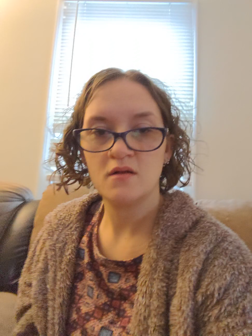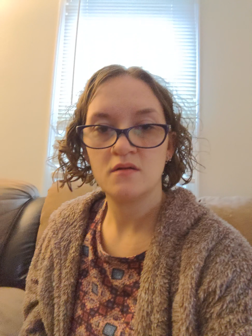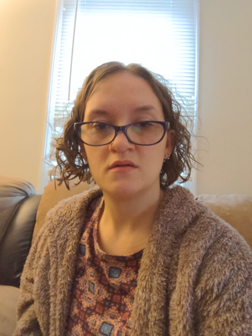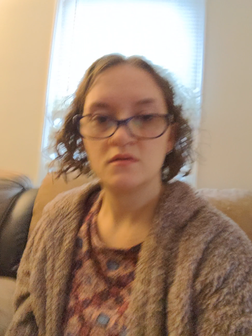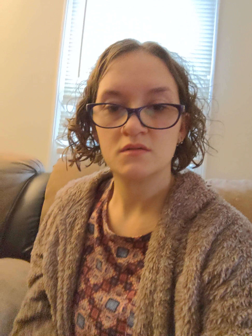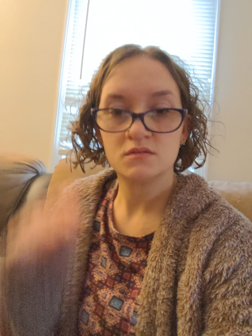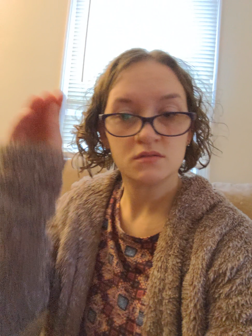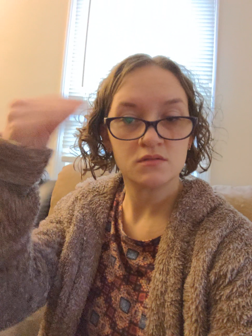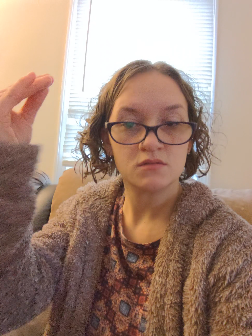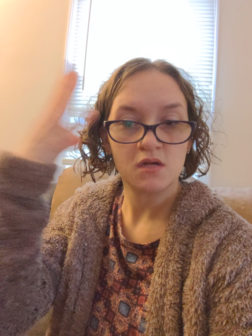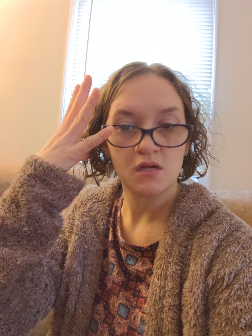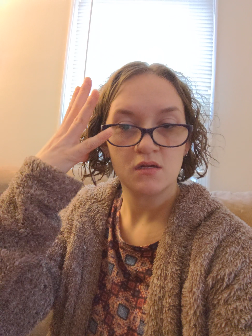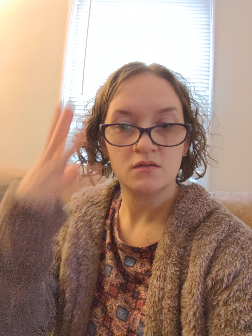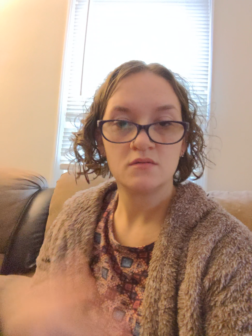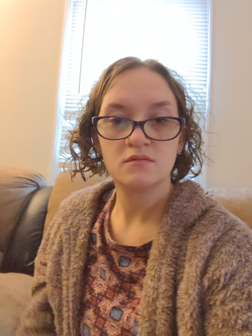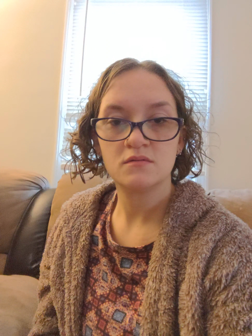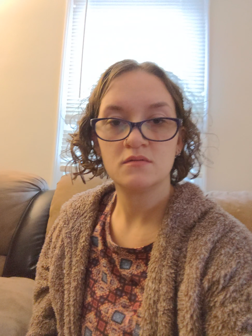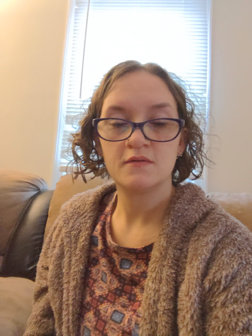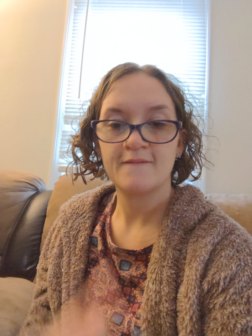sun